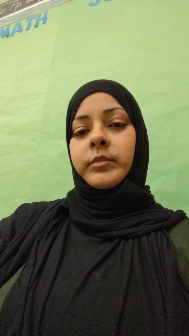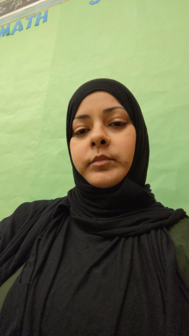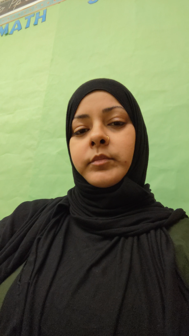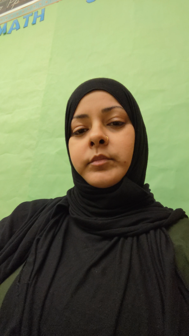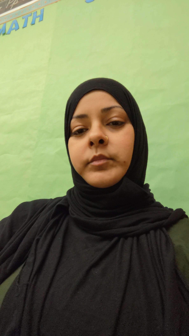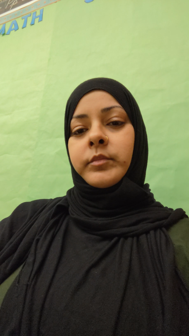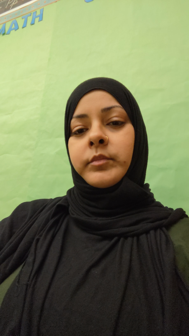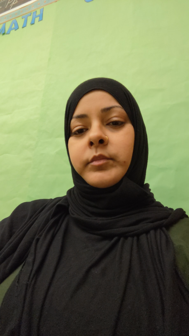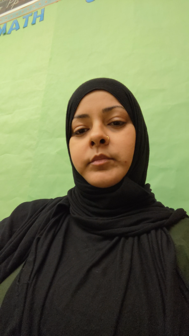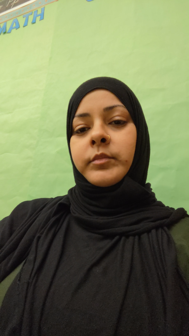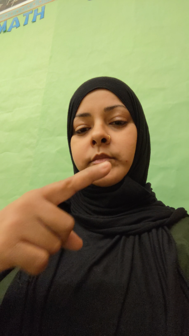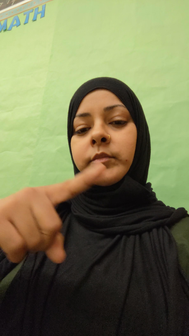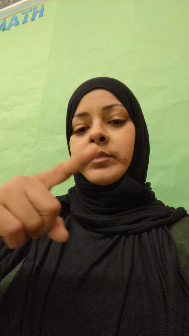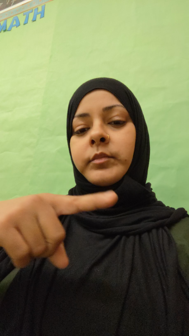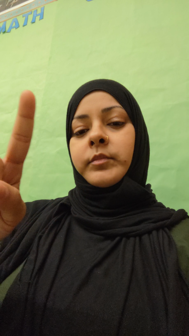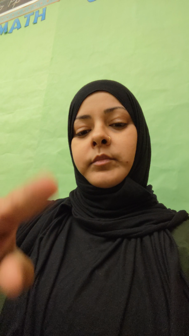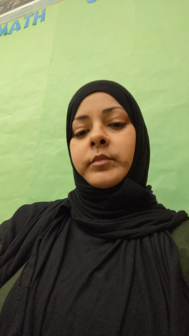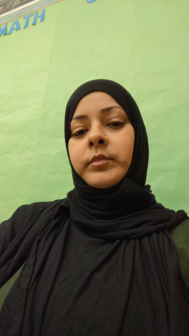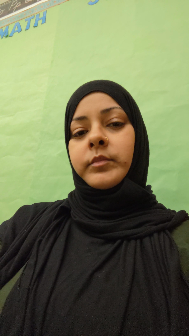knife